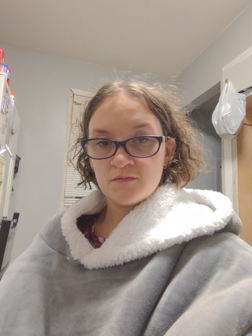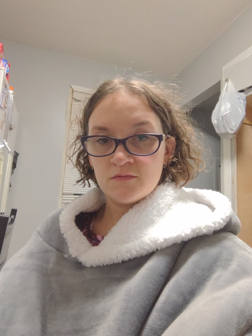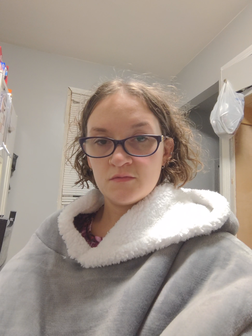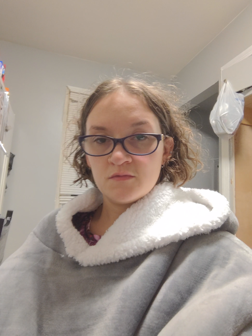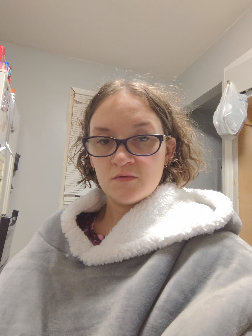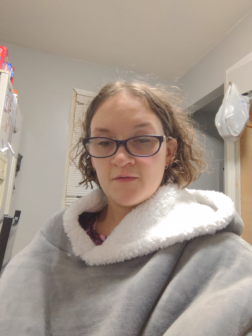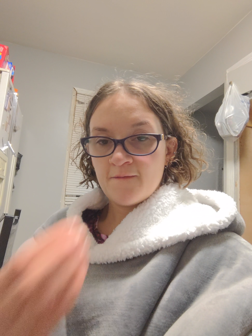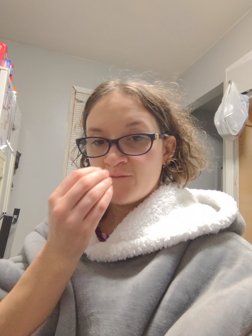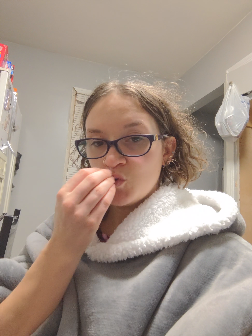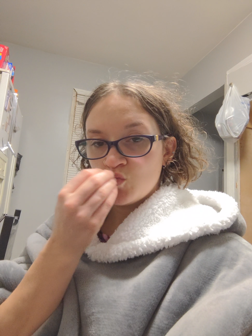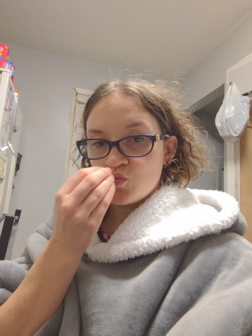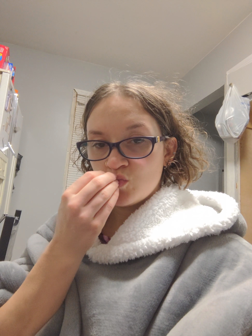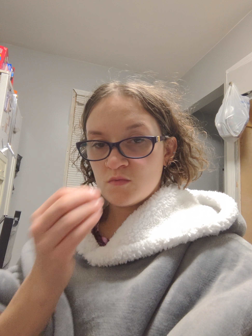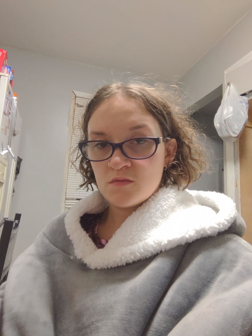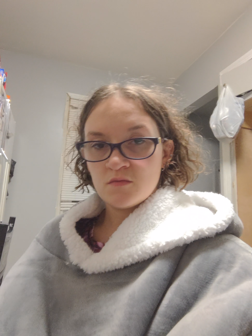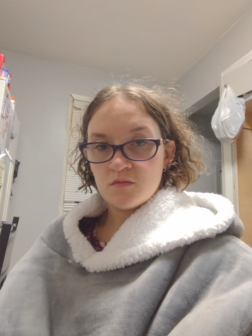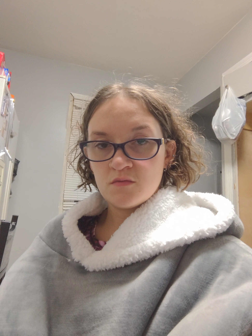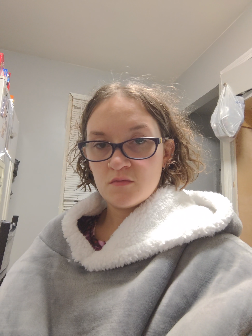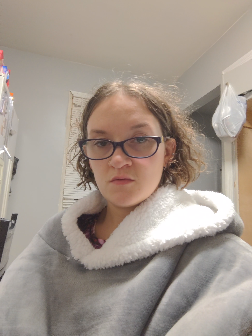food